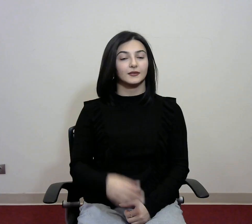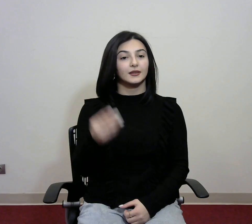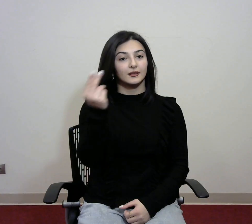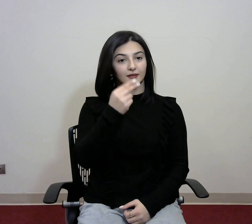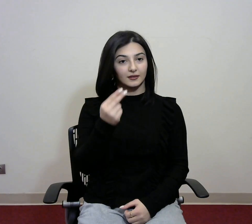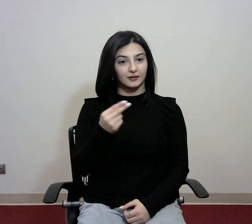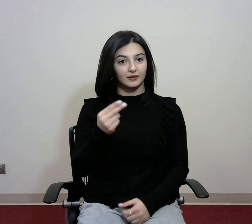rəsim